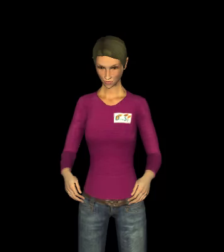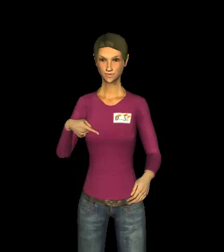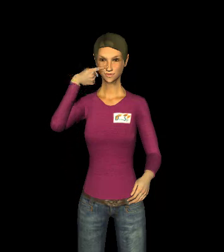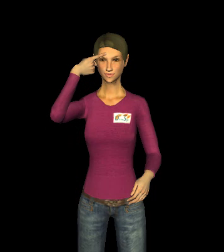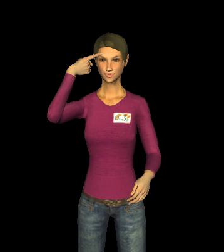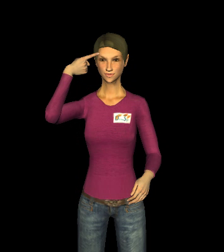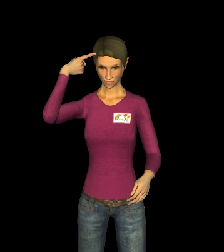ذكي